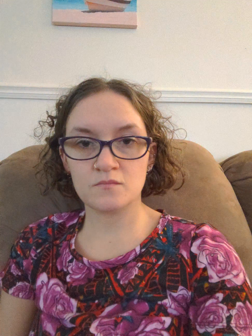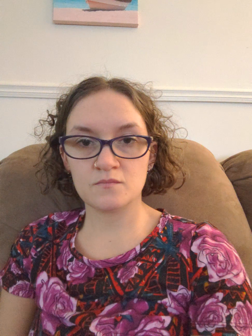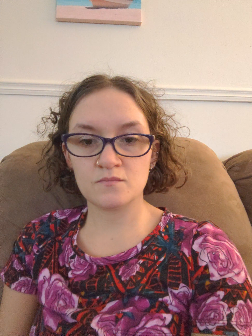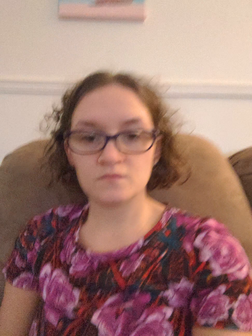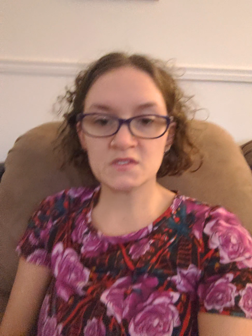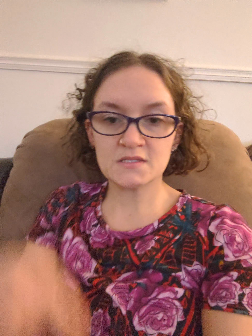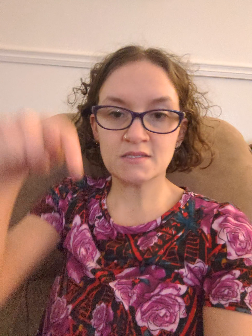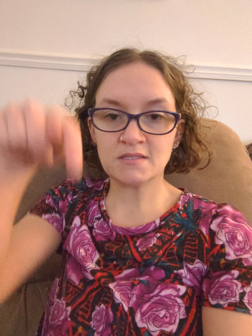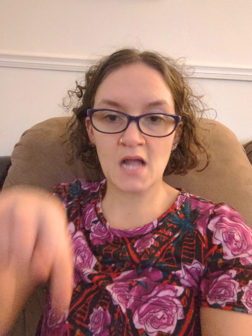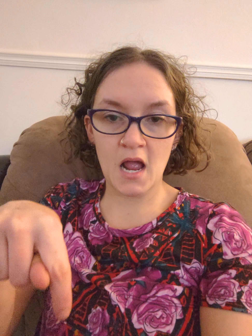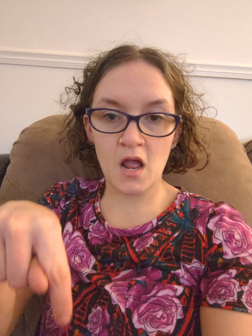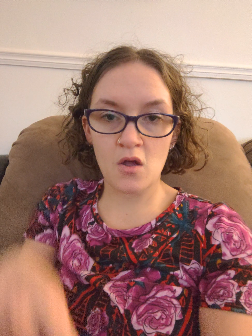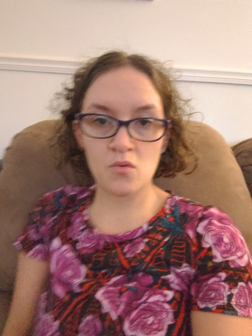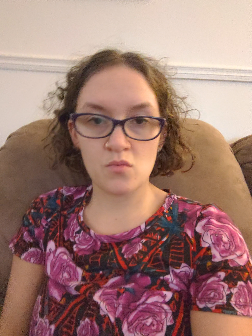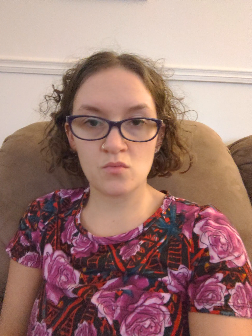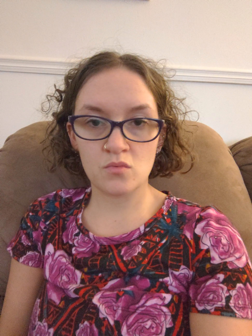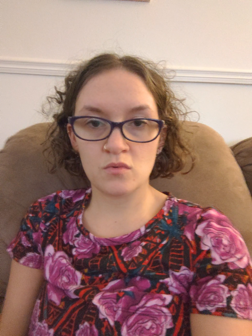down